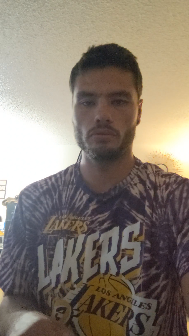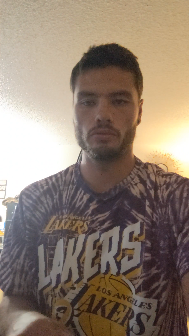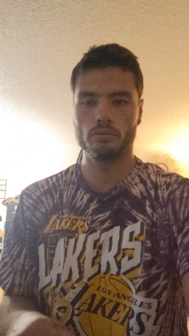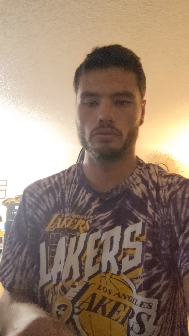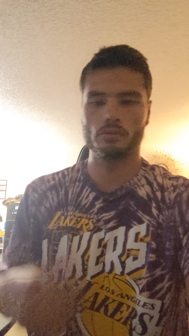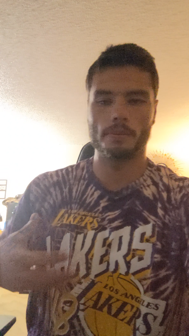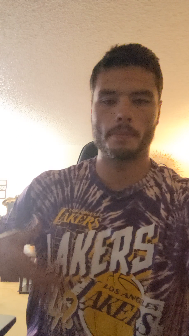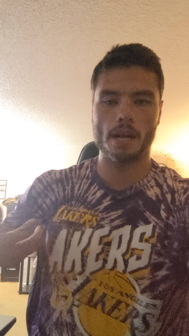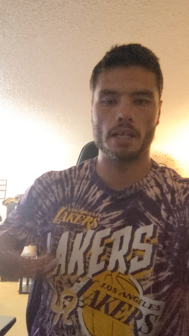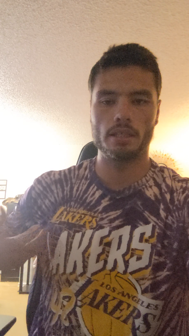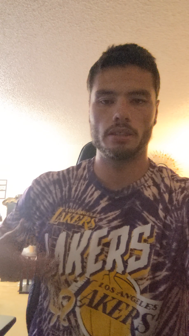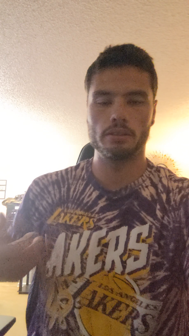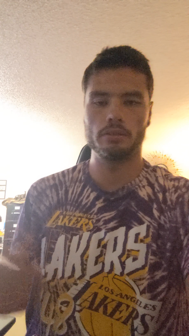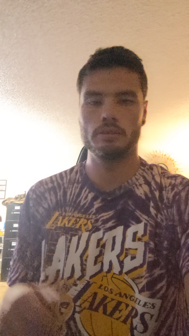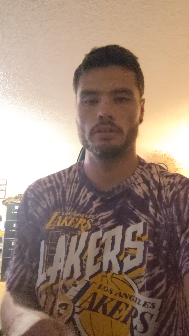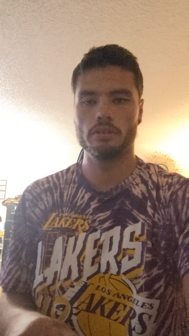monkey